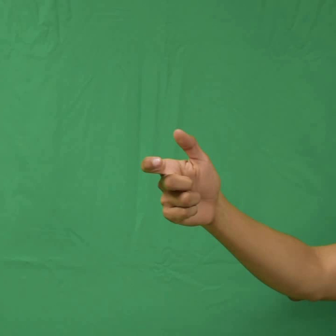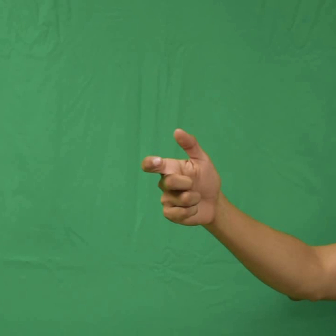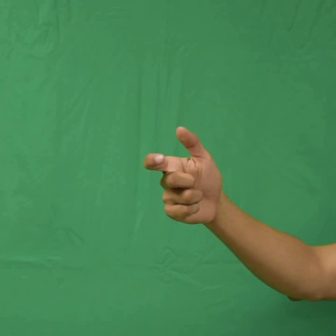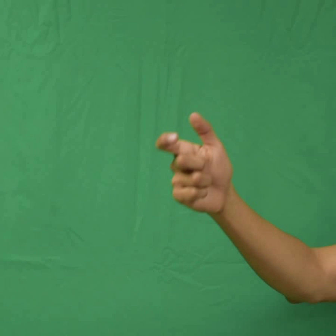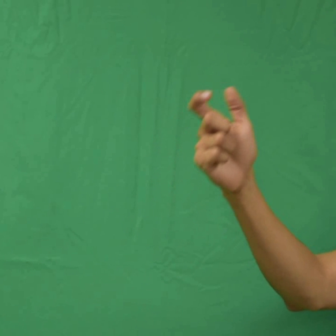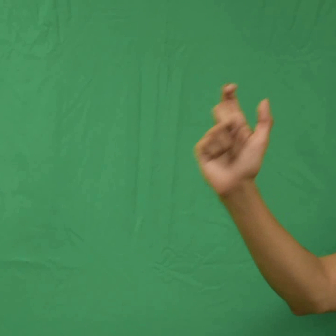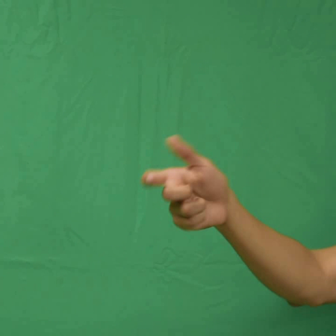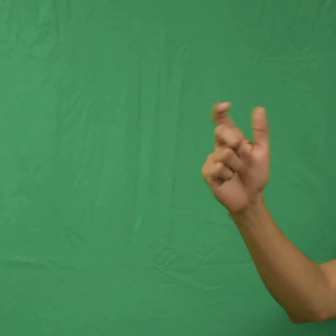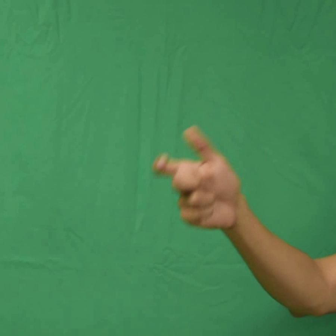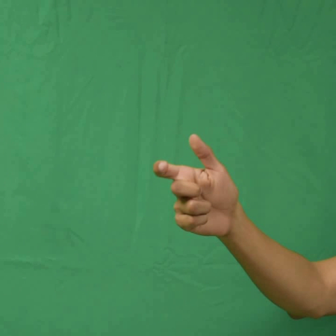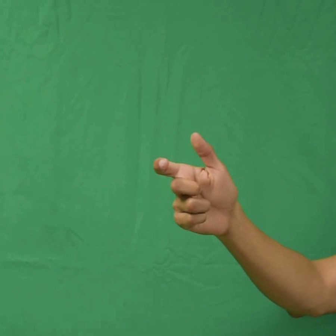Q